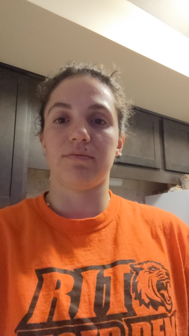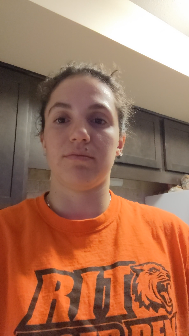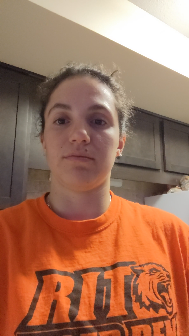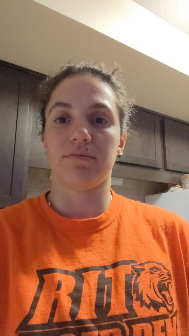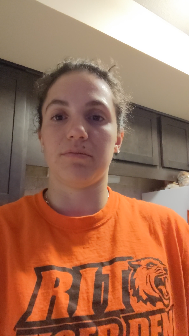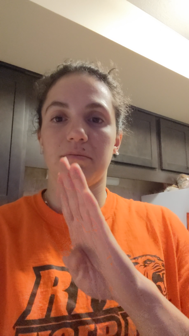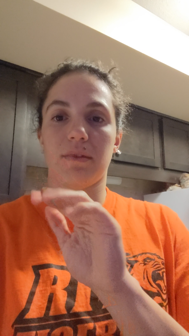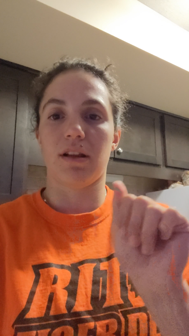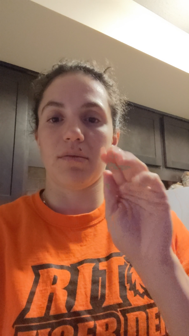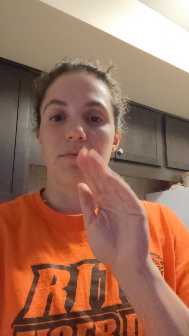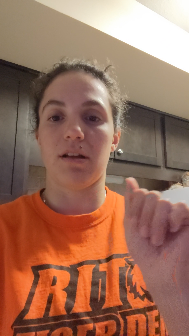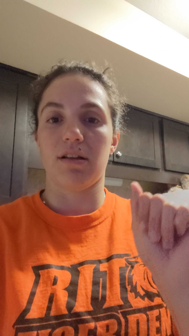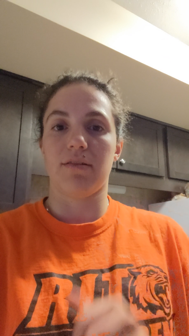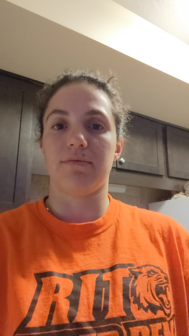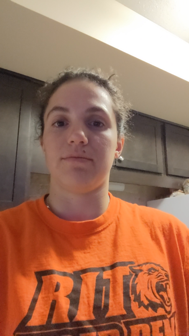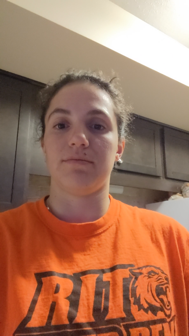baa baa